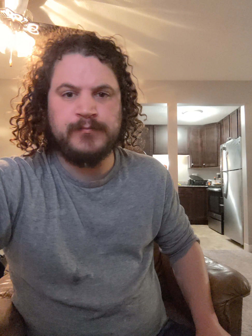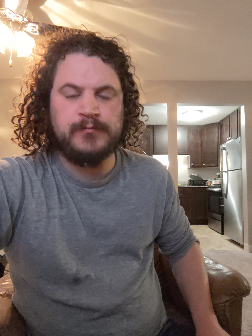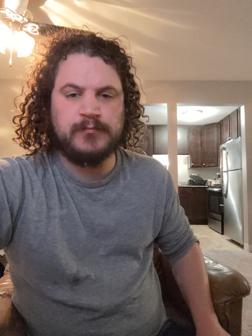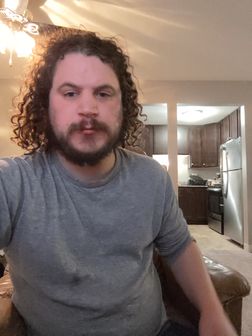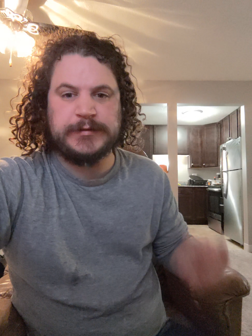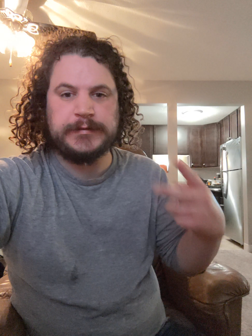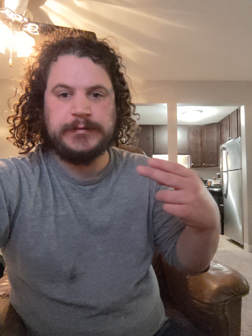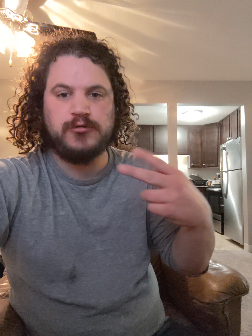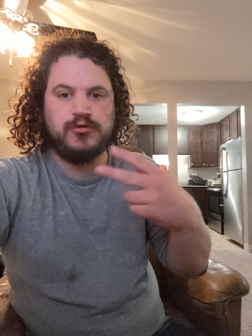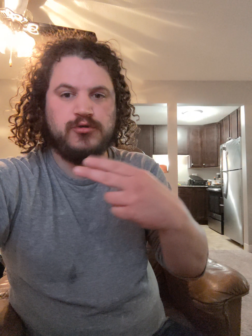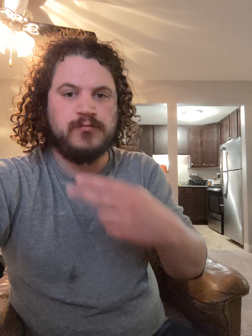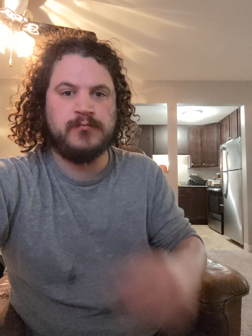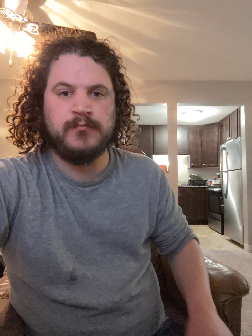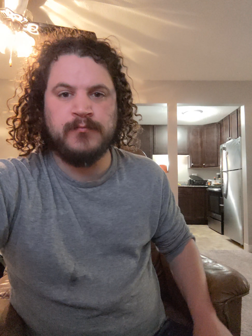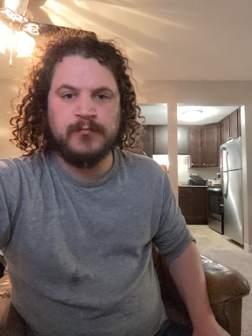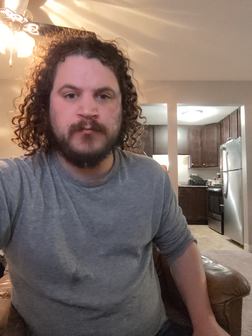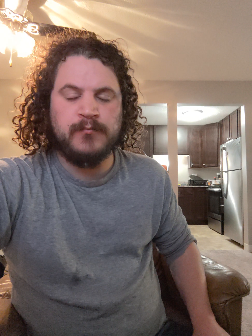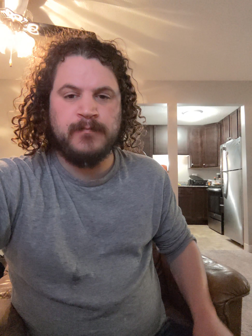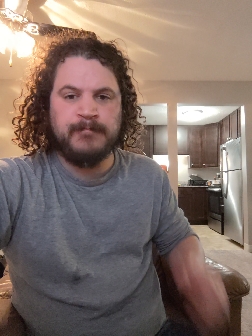scissors